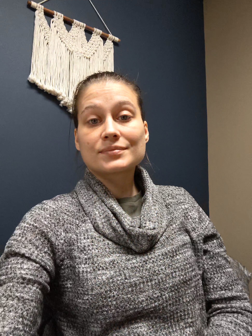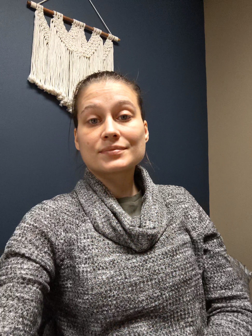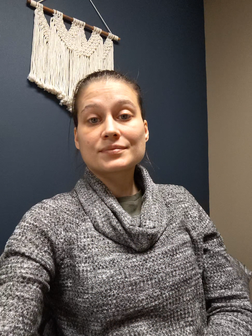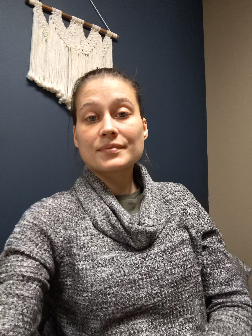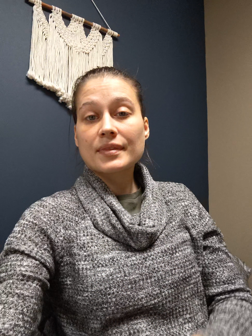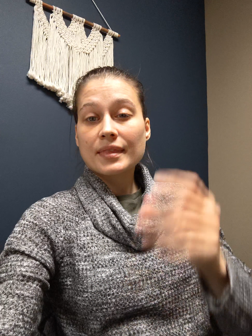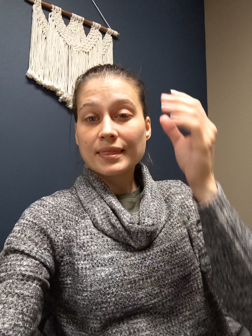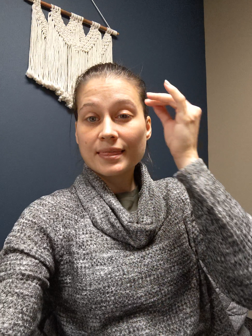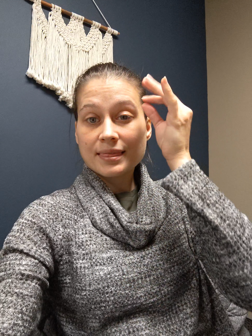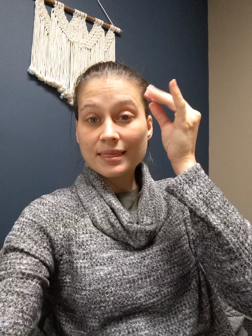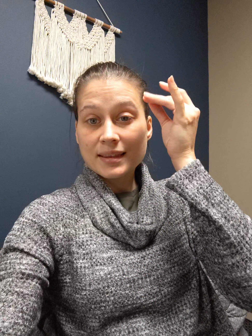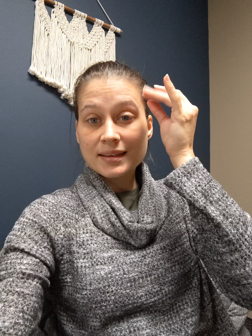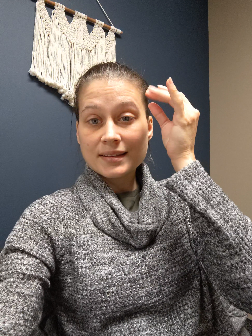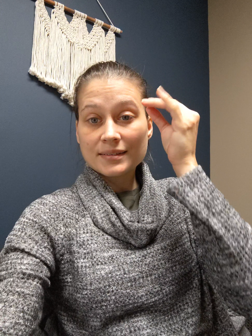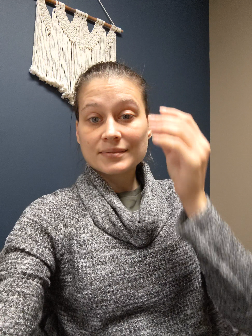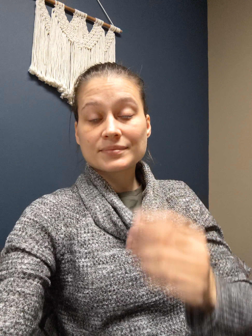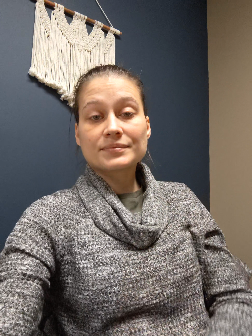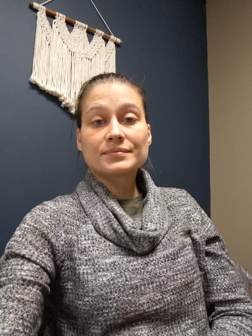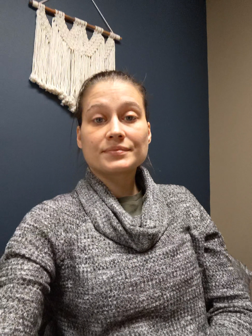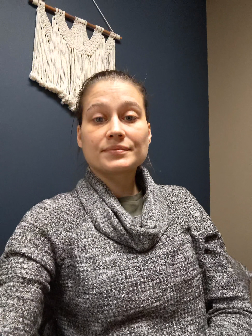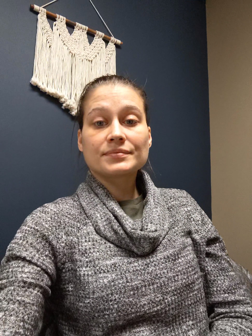think